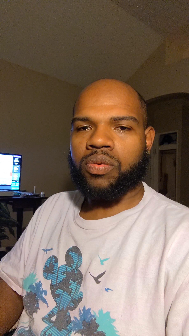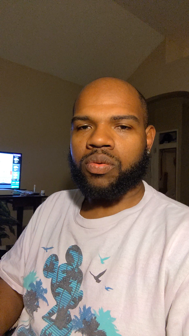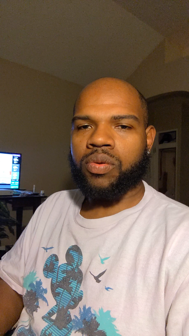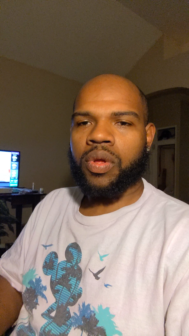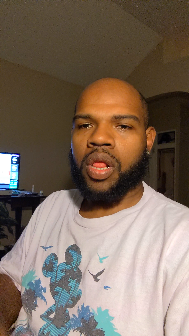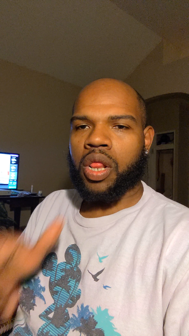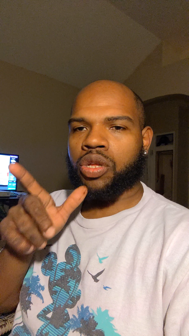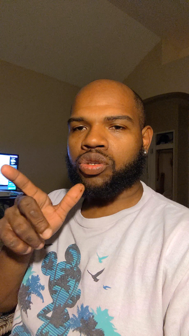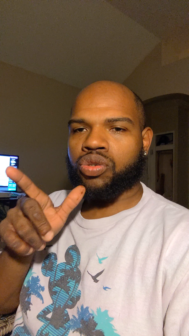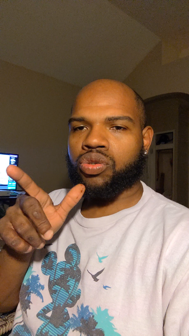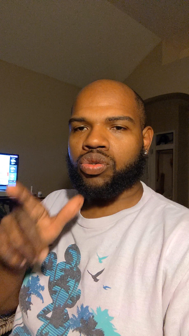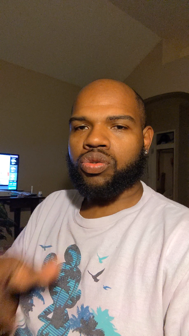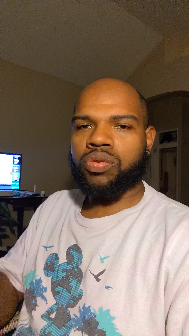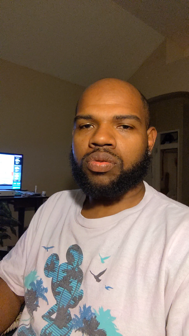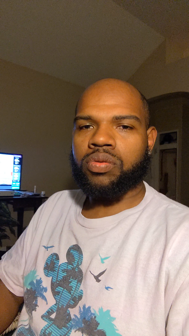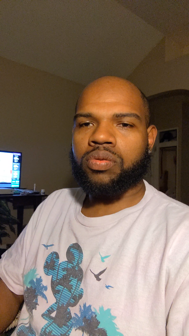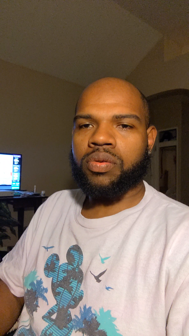lunch